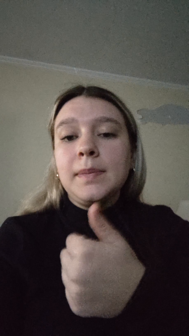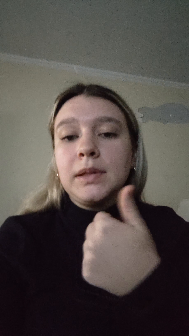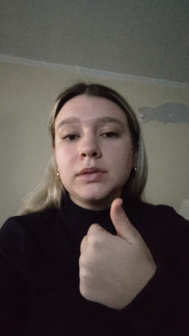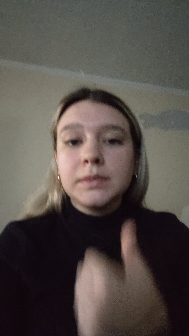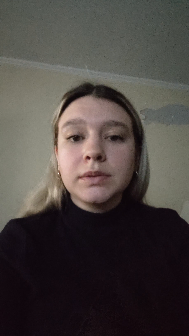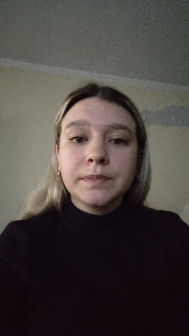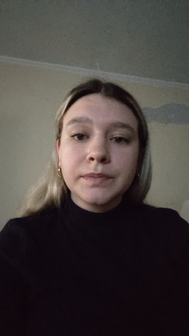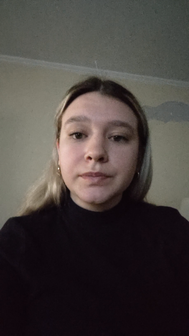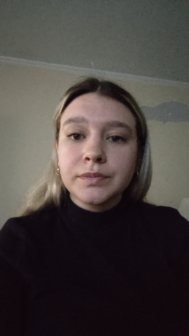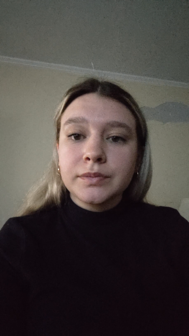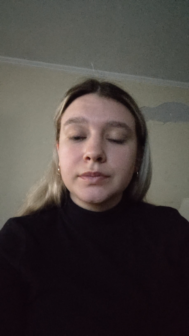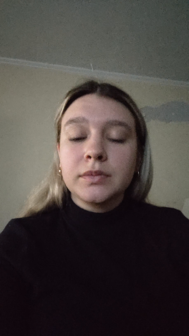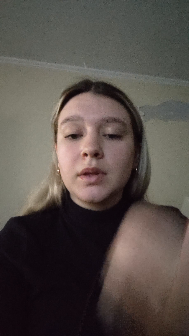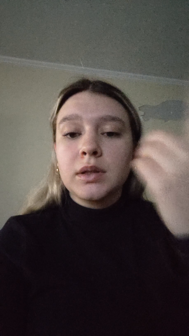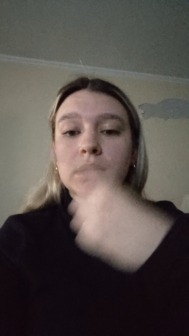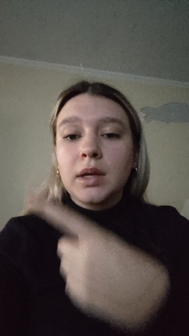day